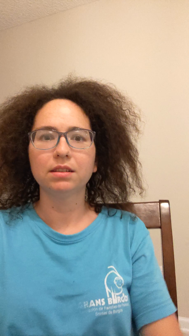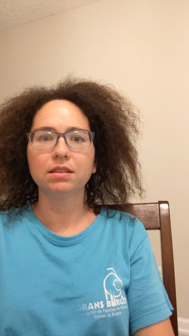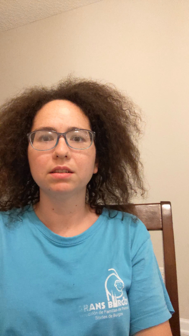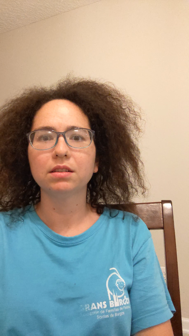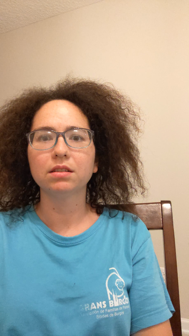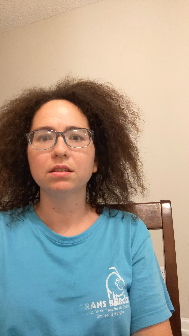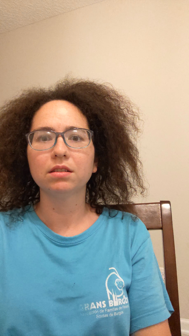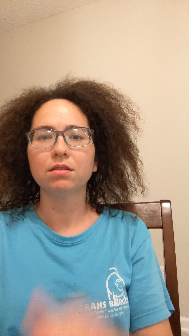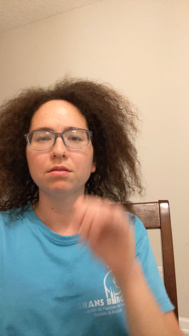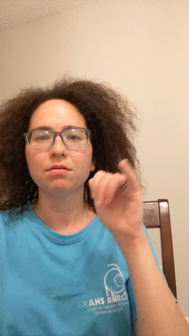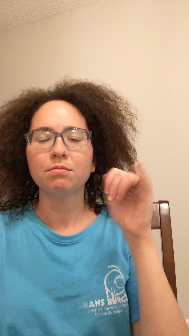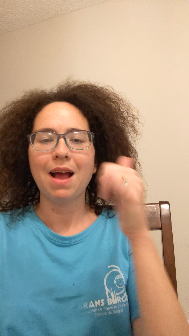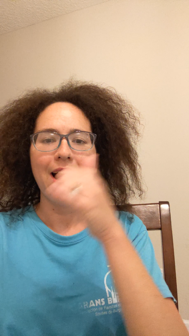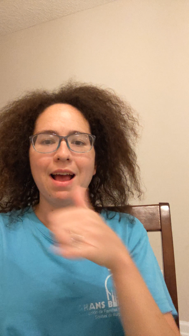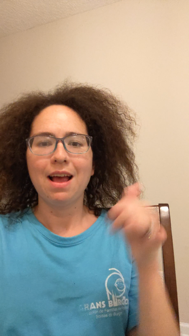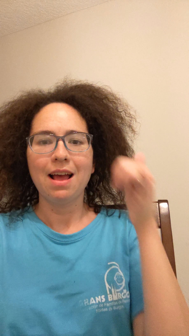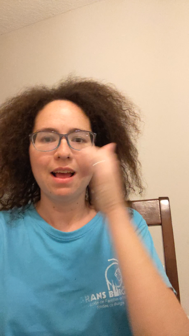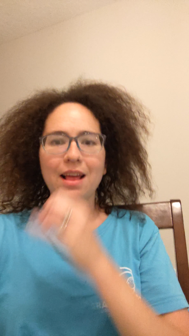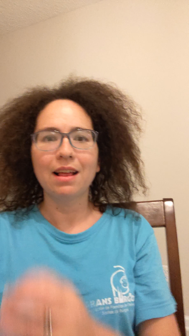play